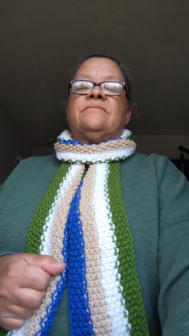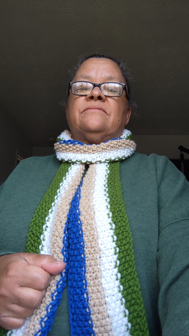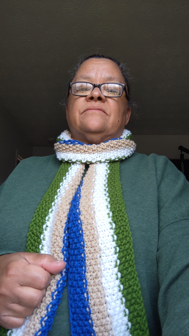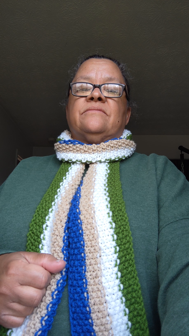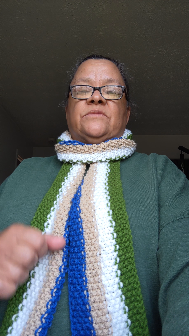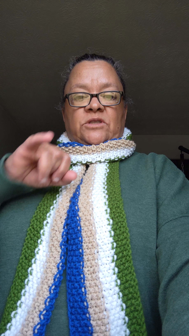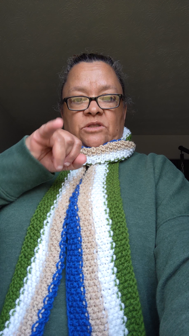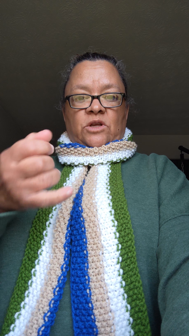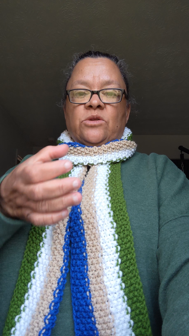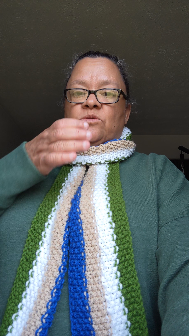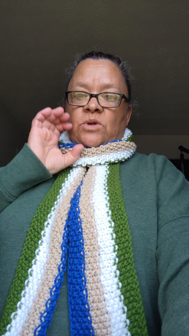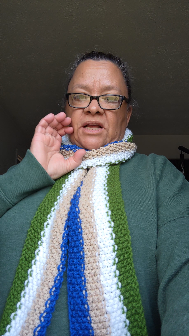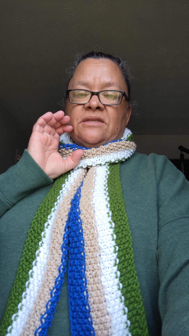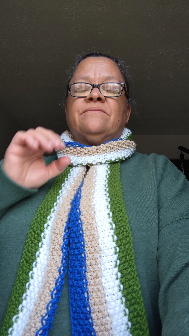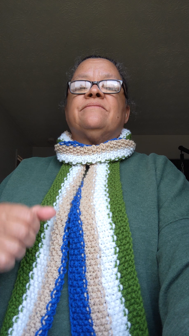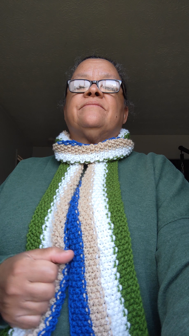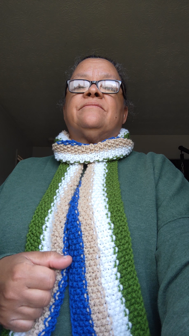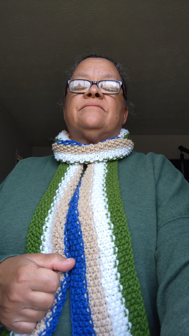juice